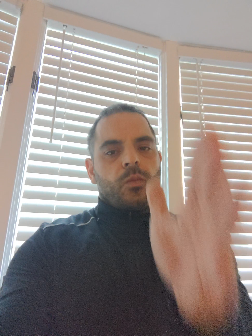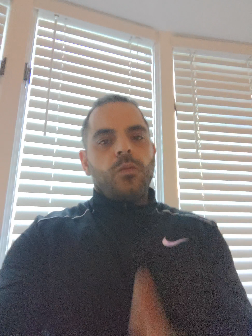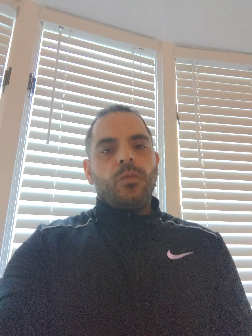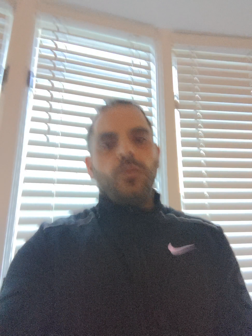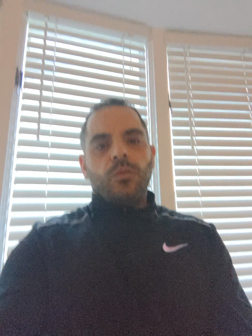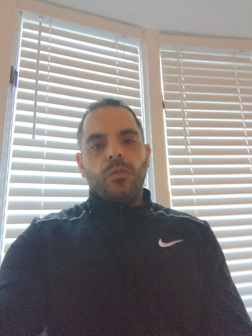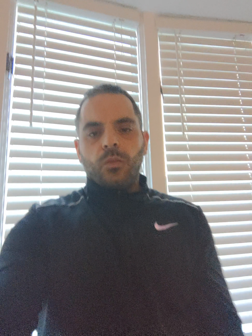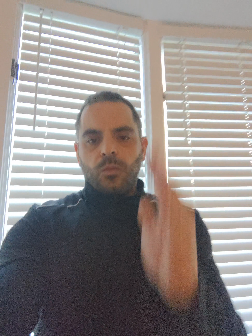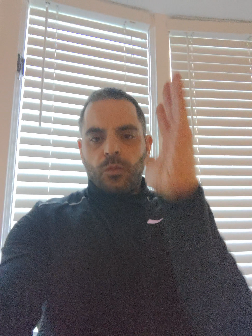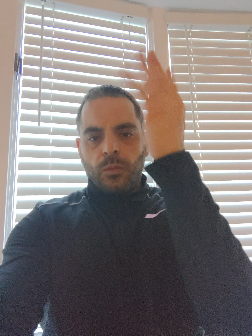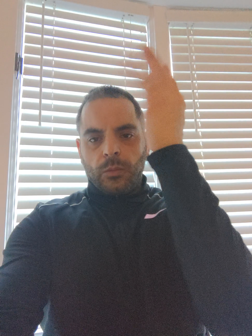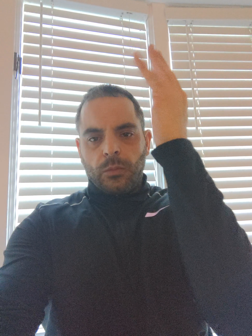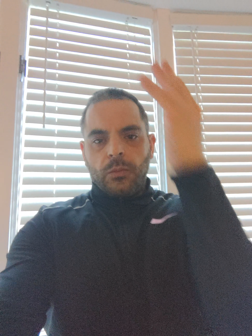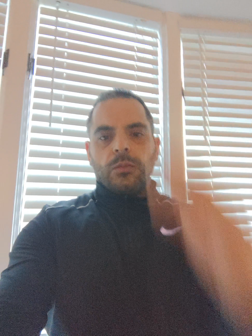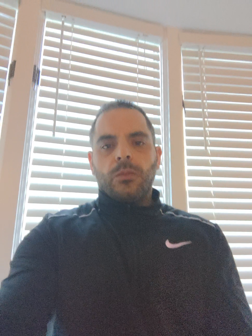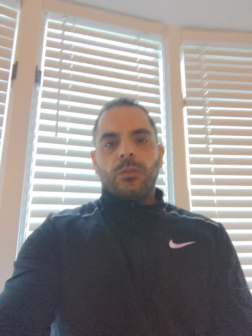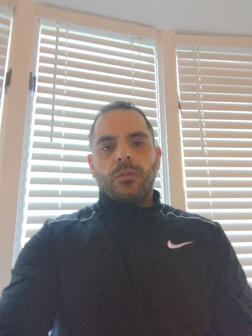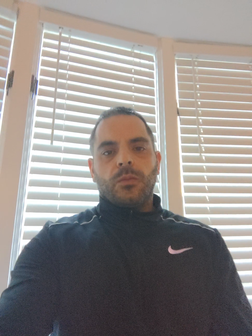tree